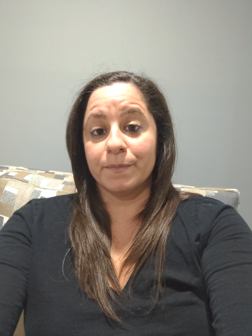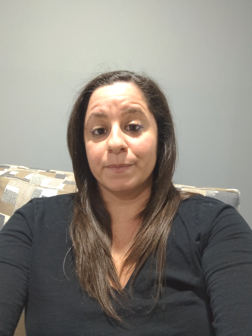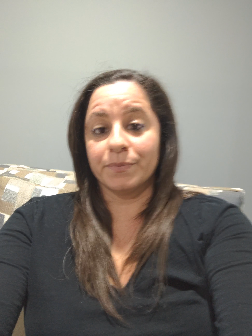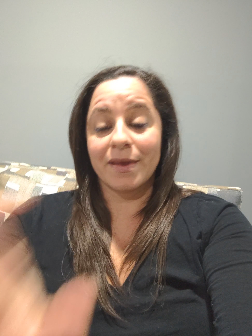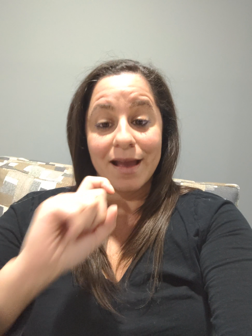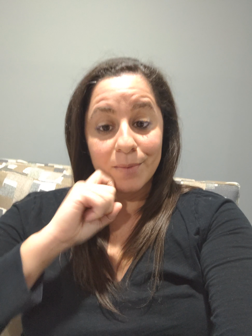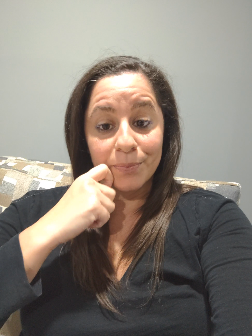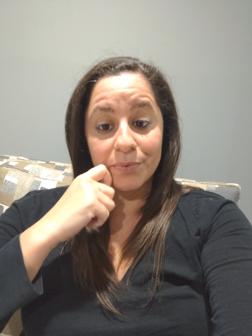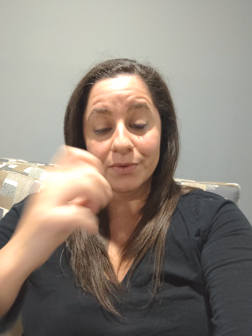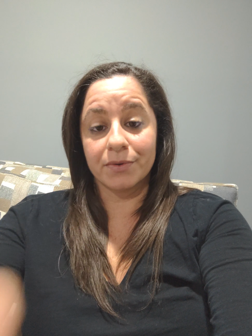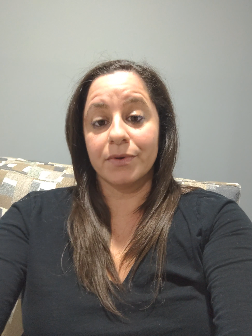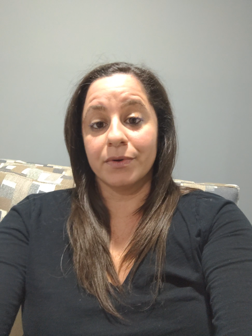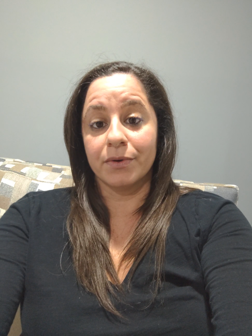apple